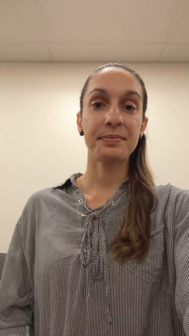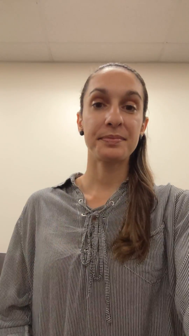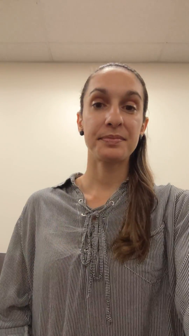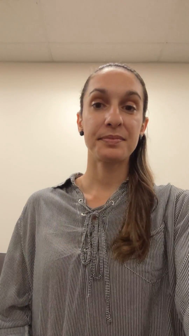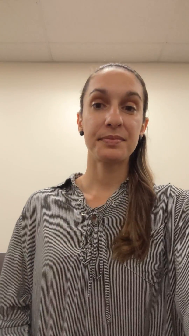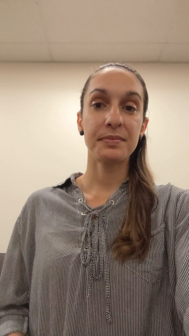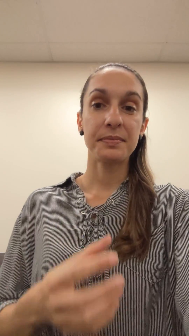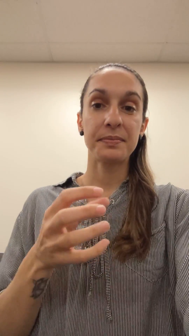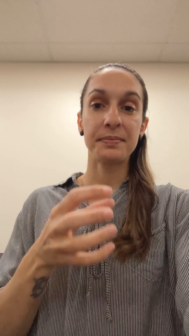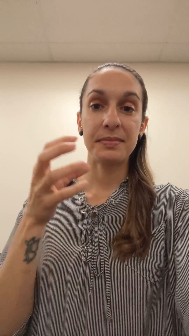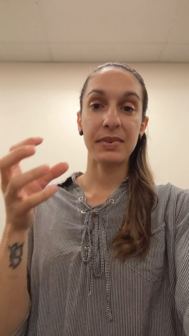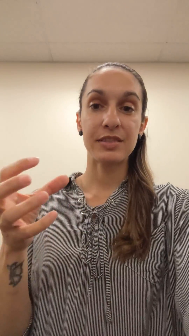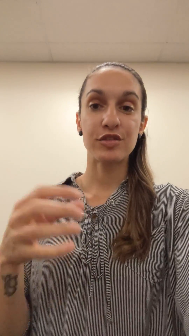much